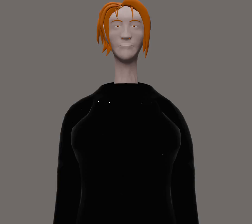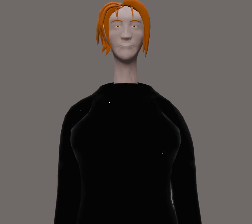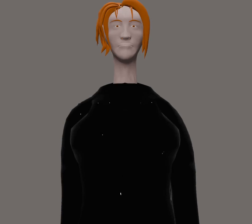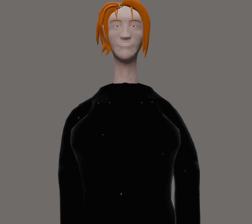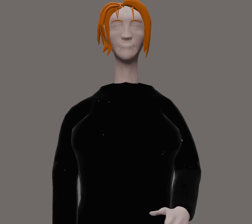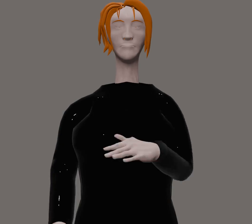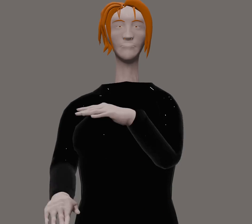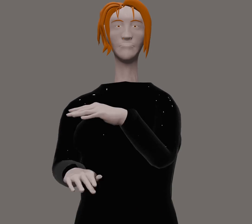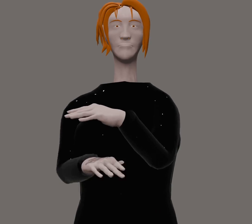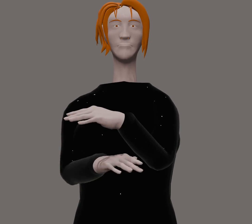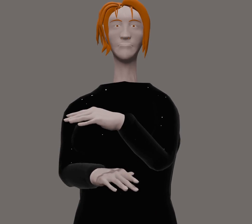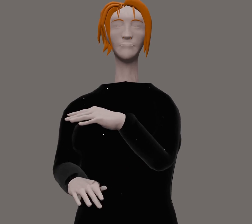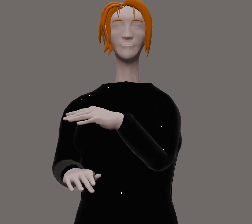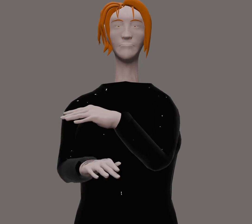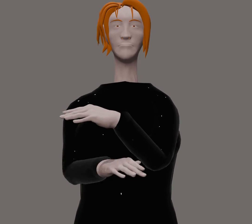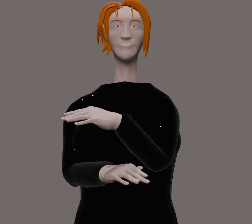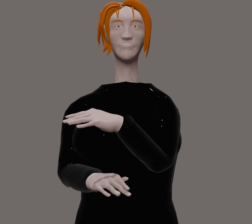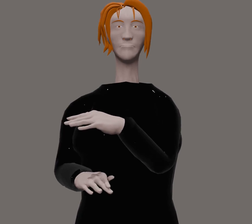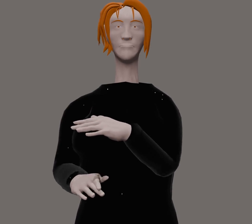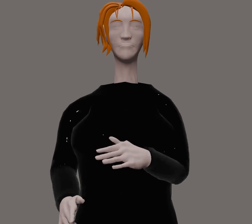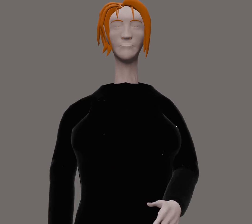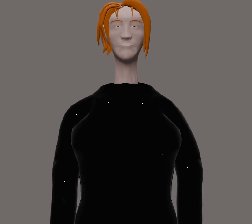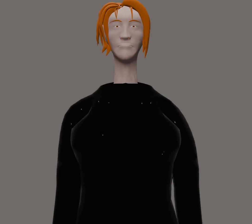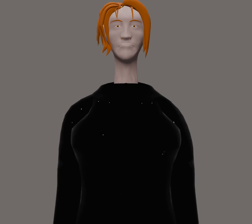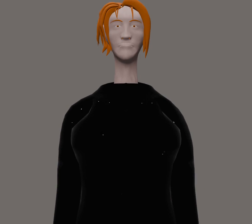Below